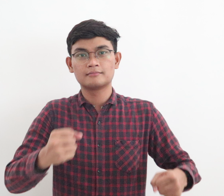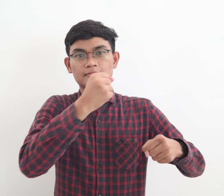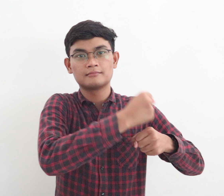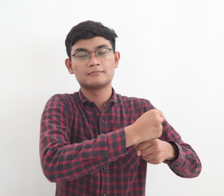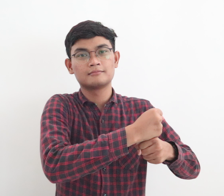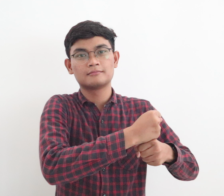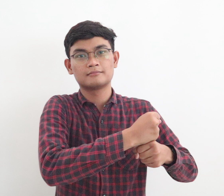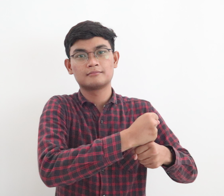G